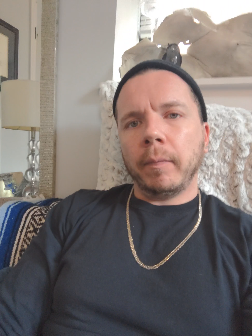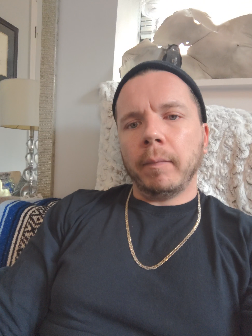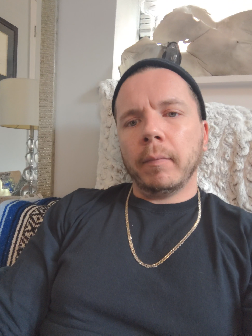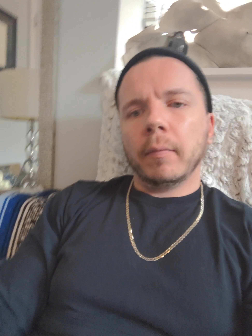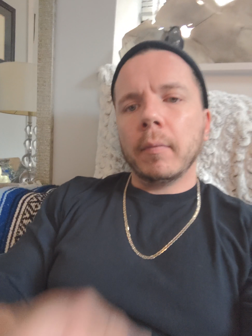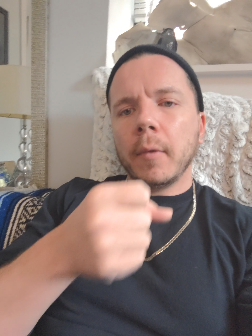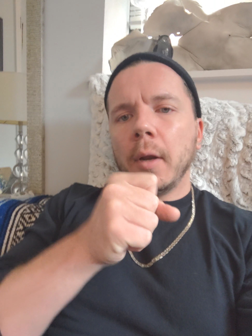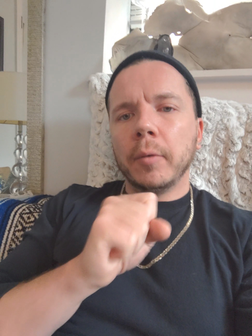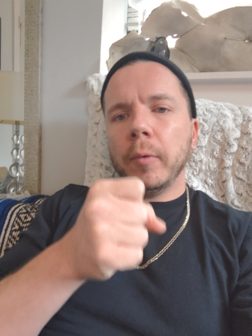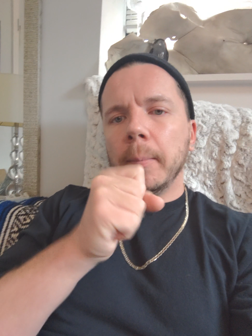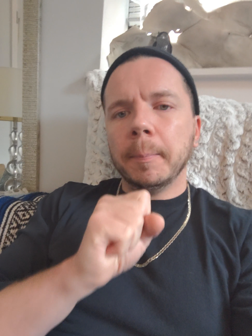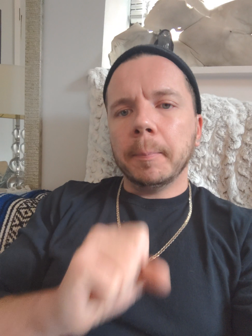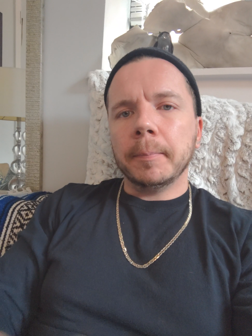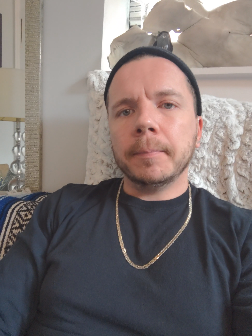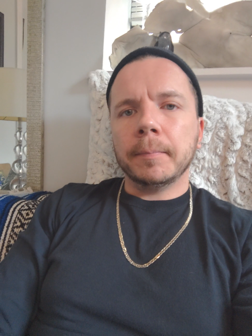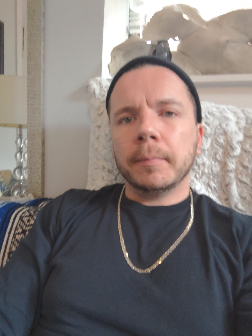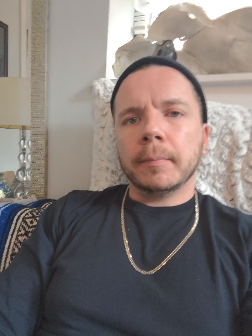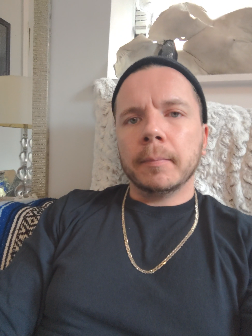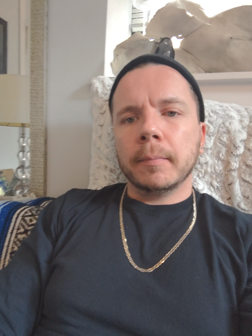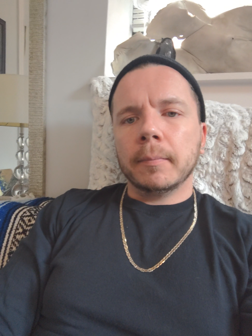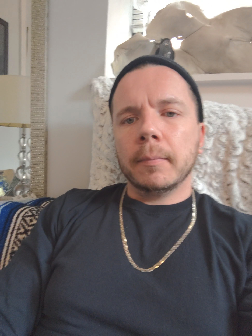ice cream